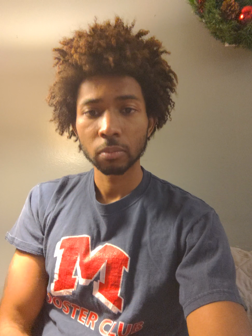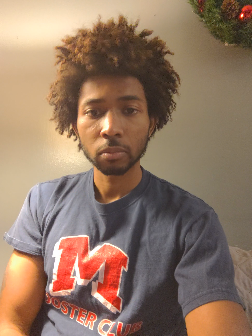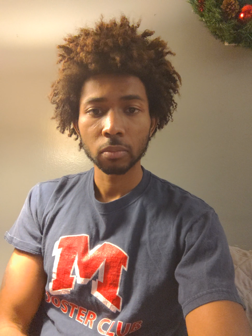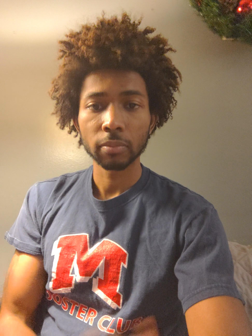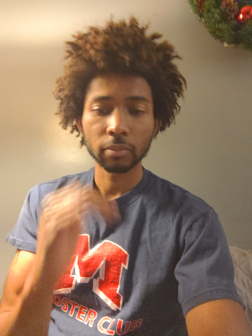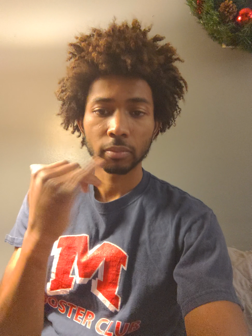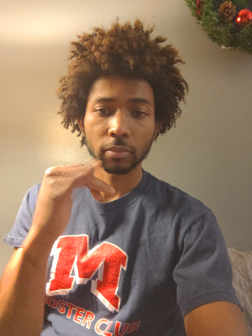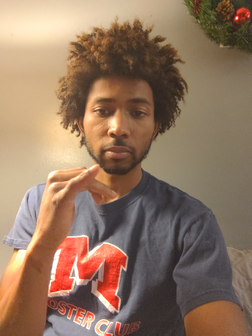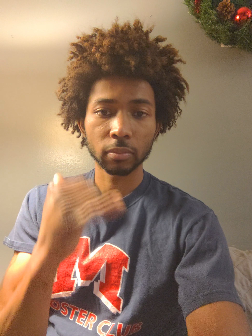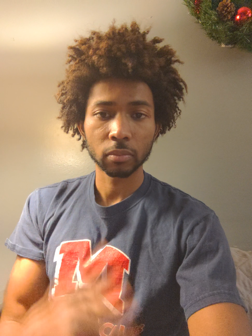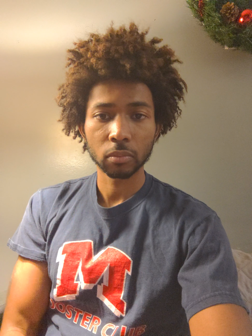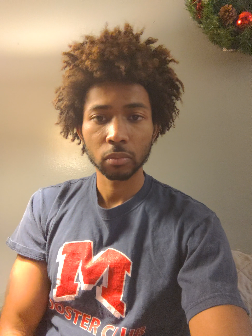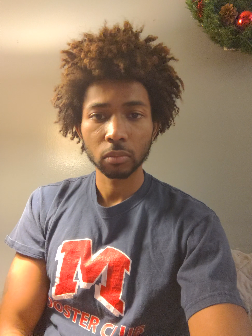yellow